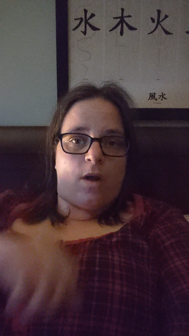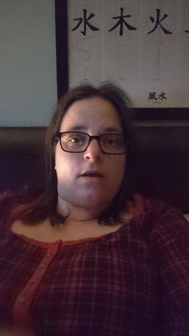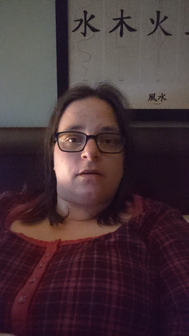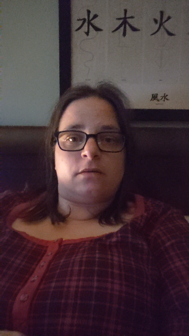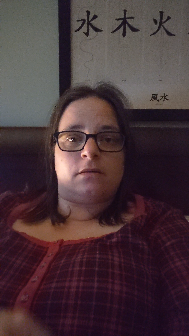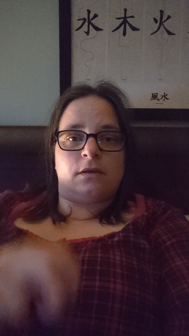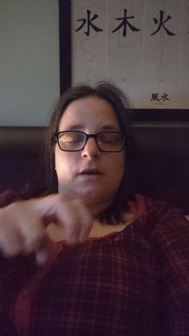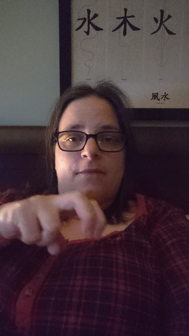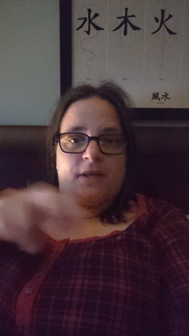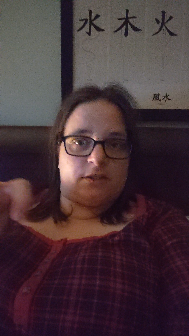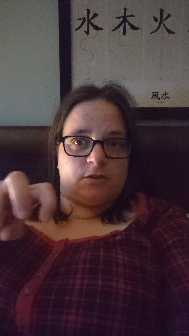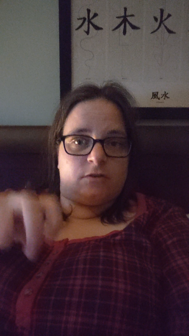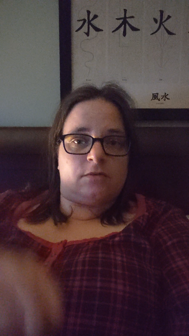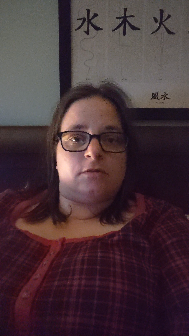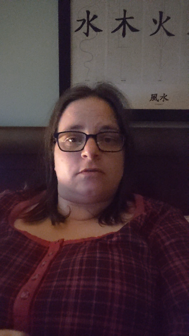bench